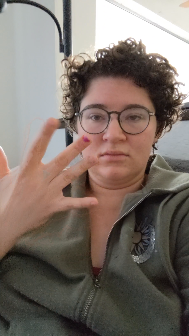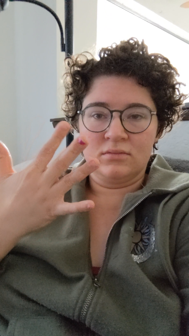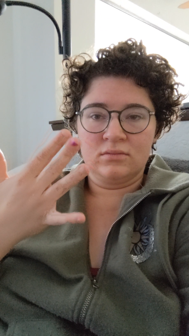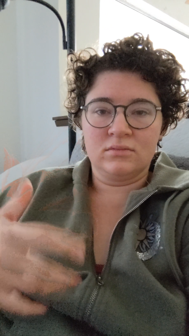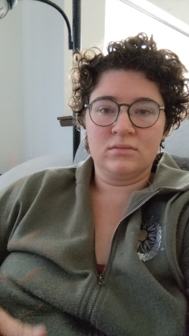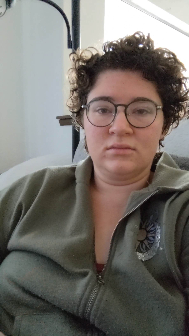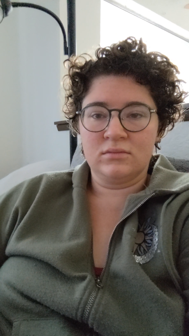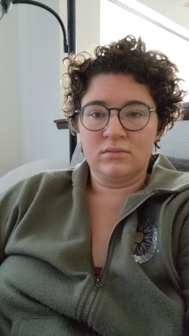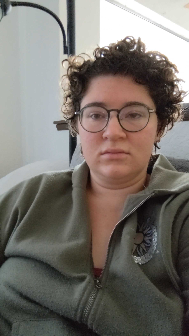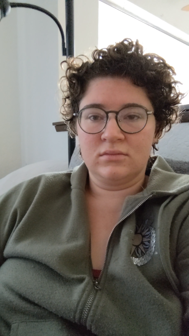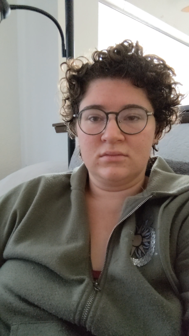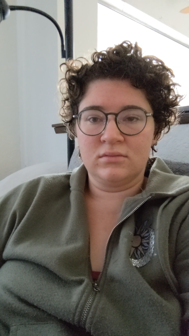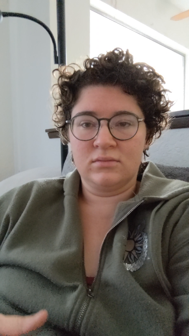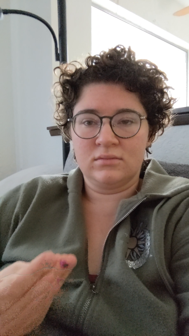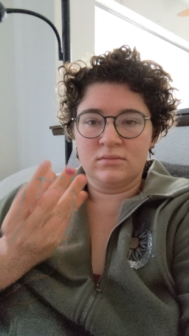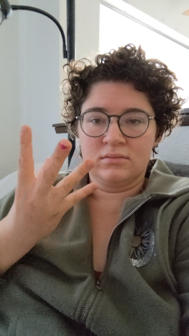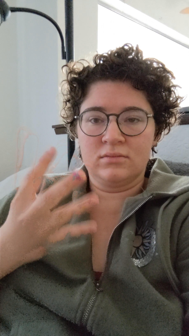plants